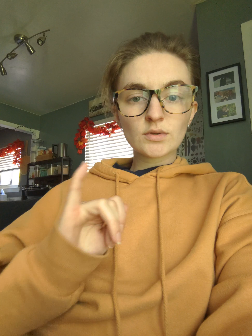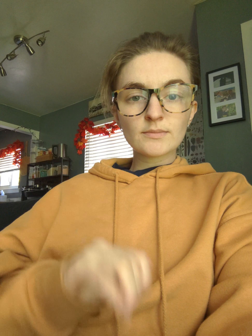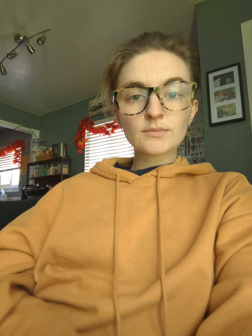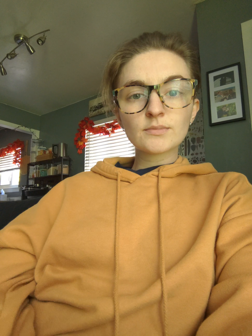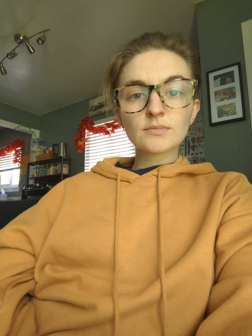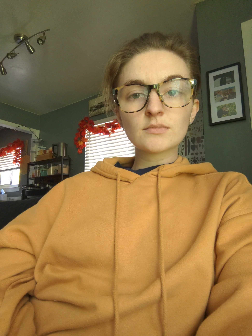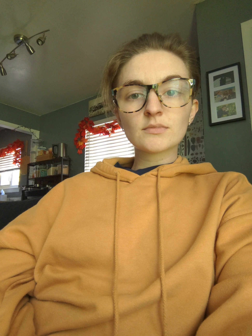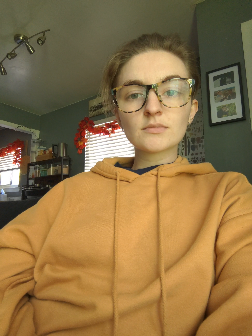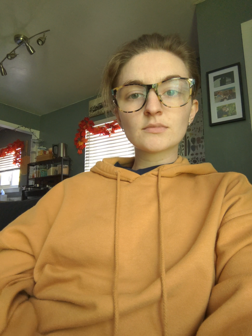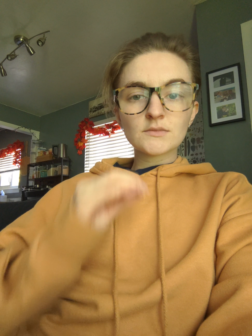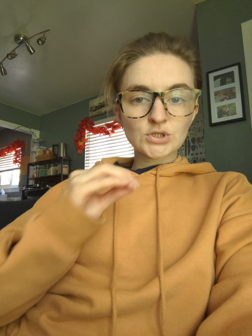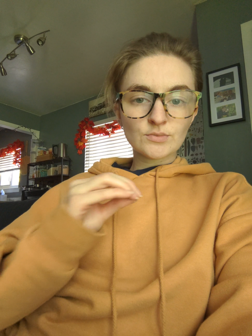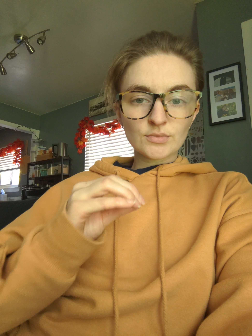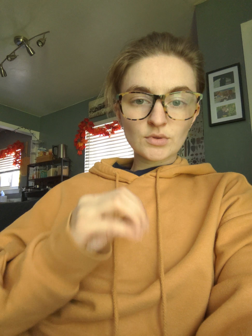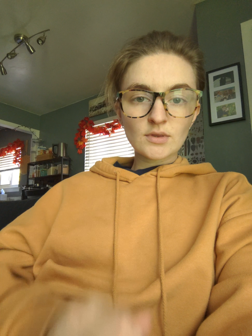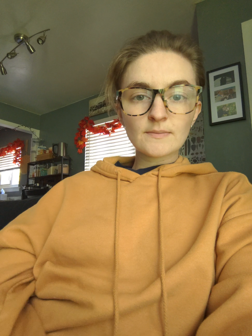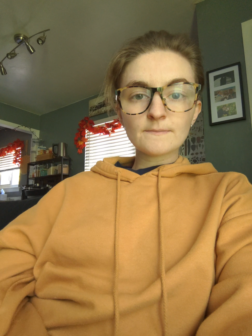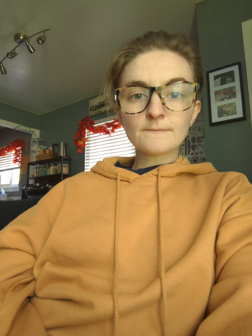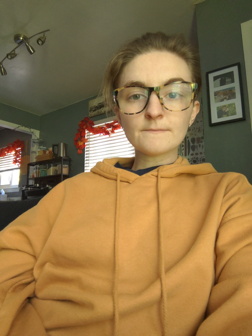fix